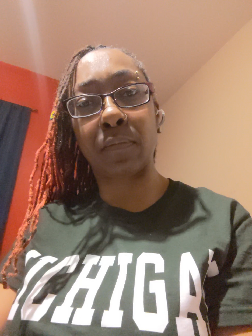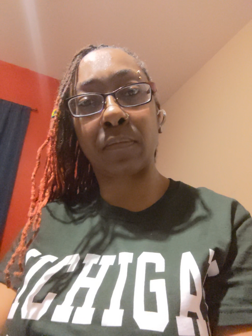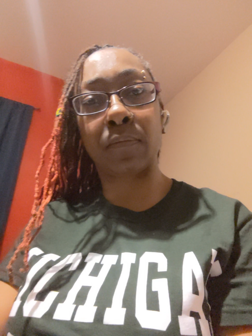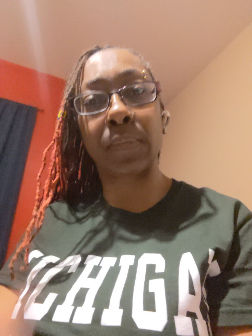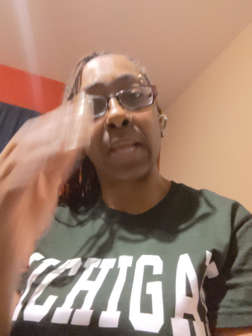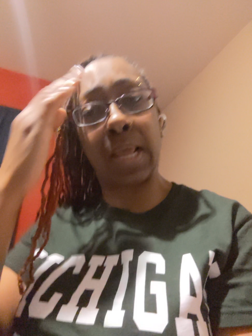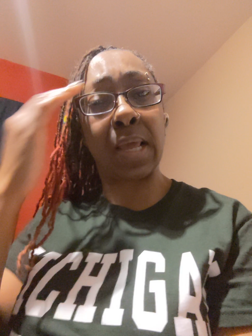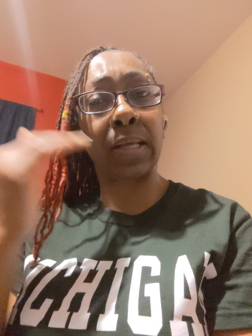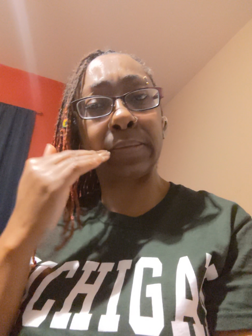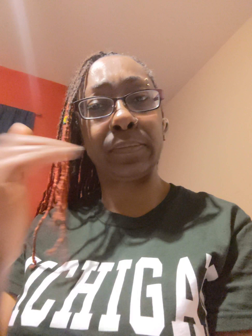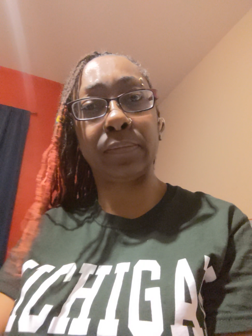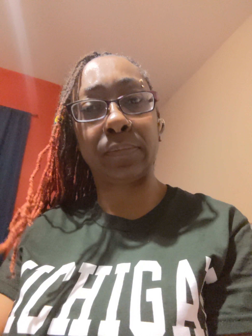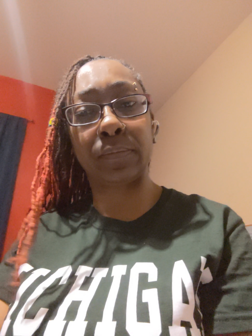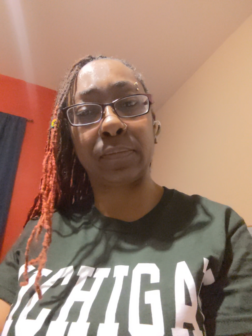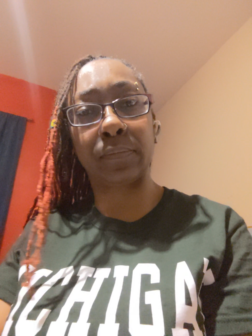head